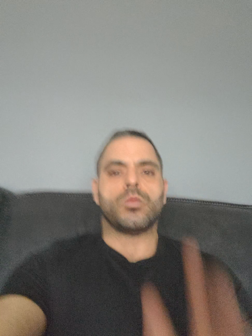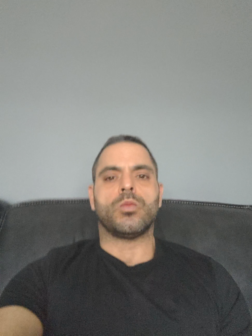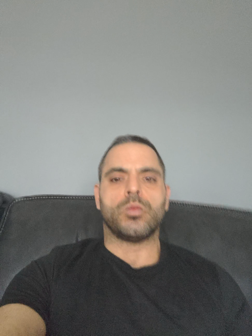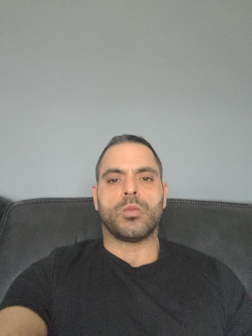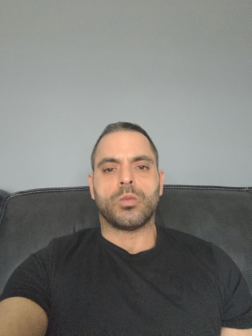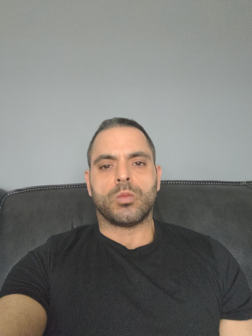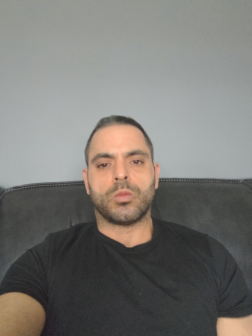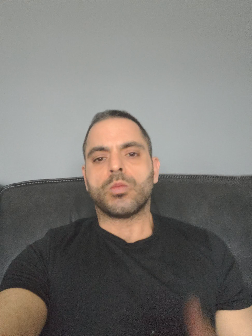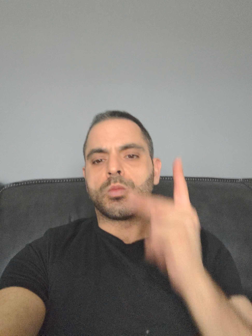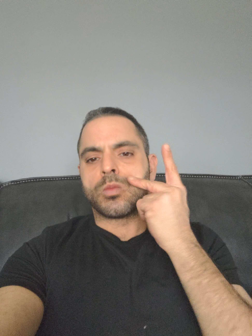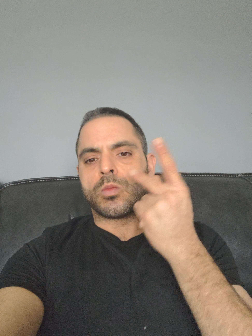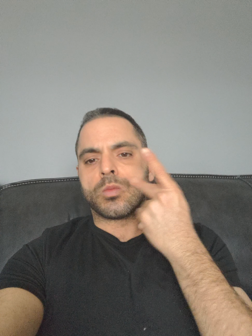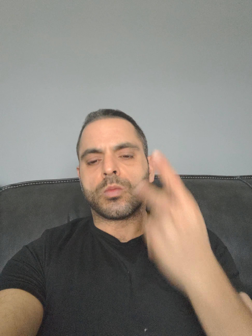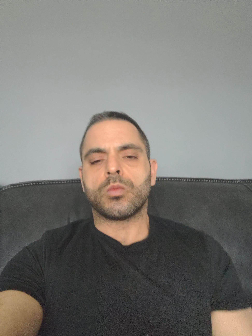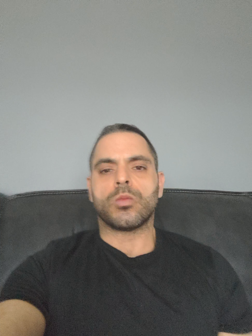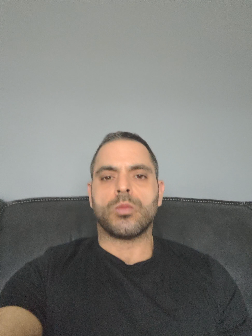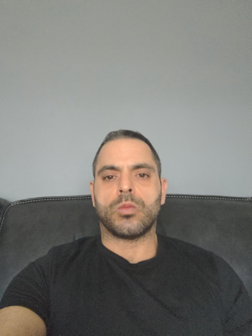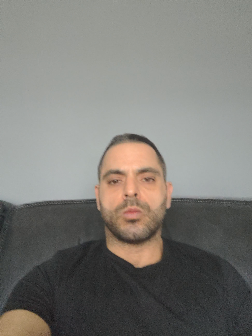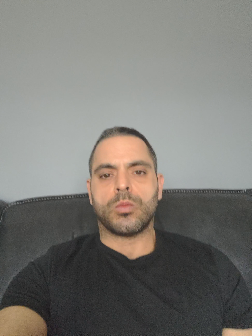kitty